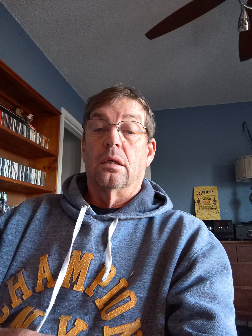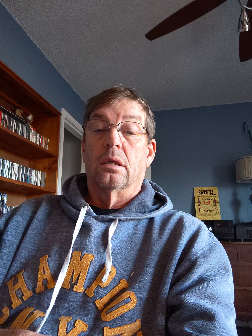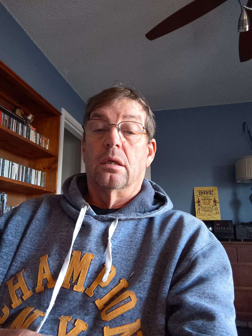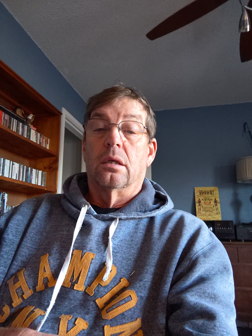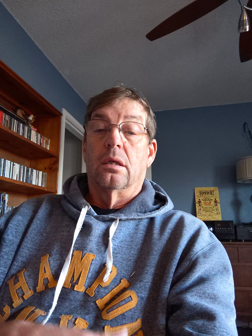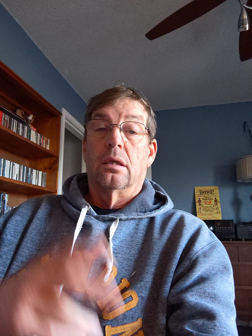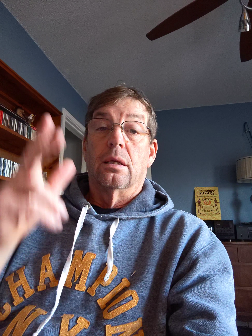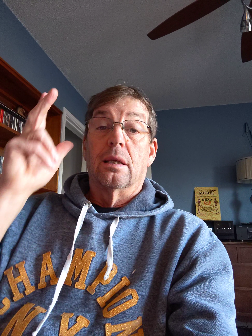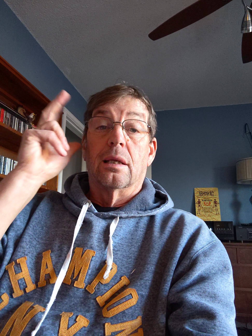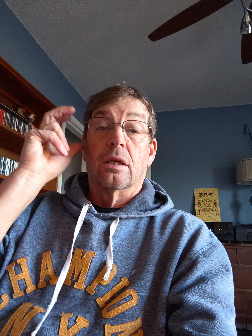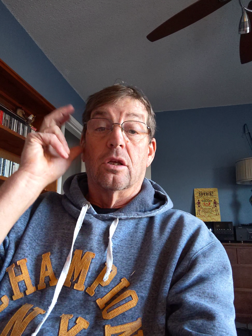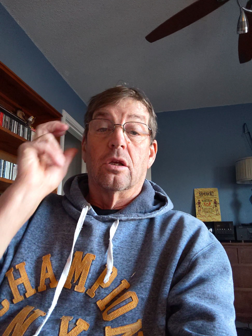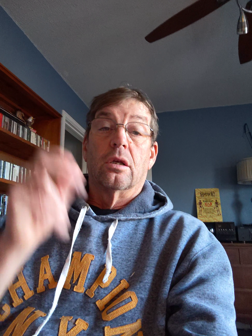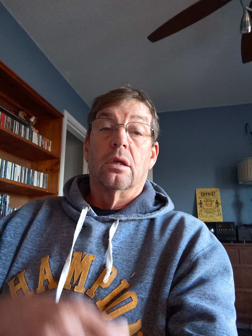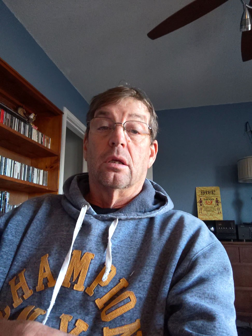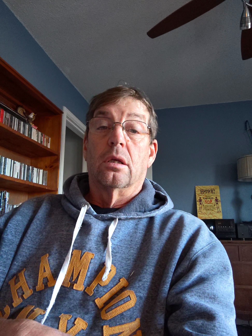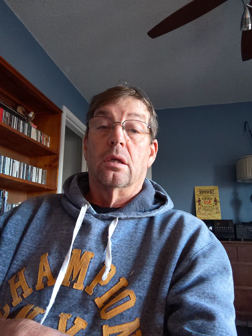hear